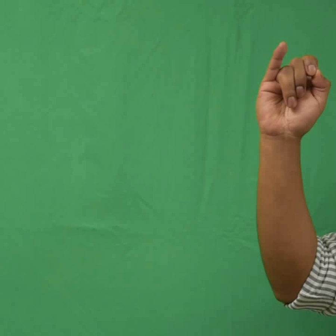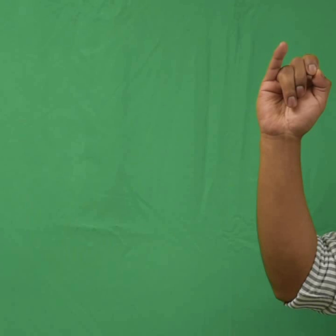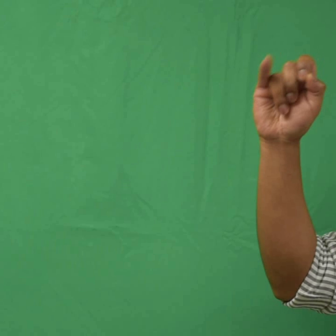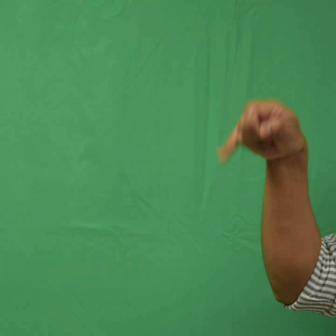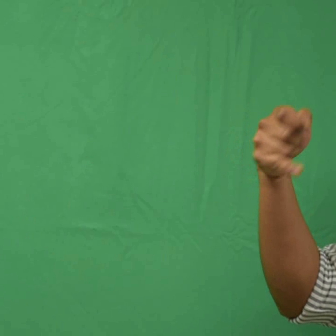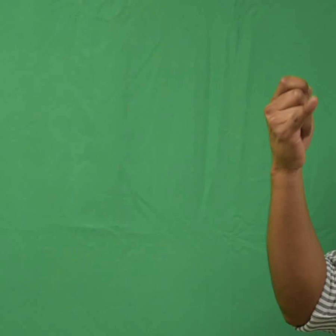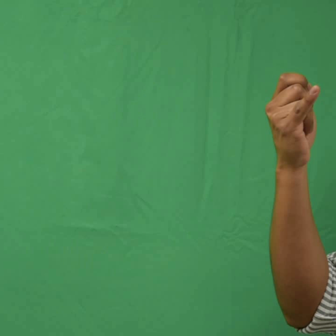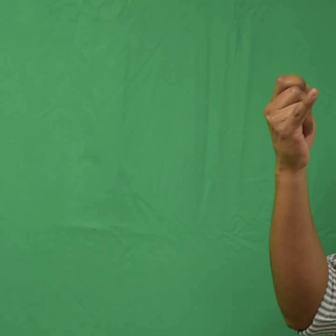J